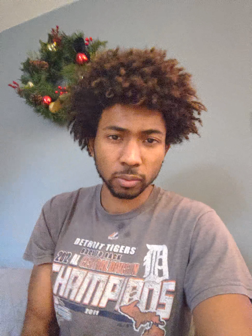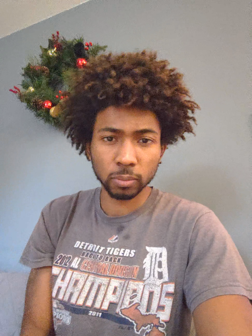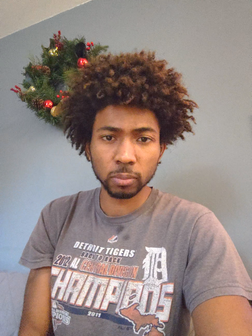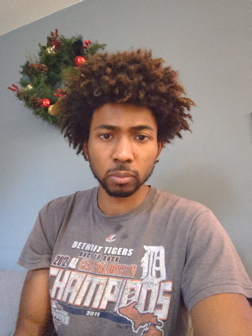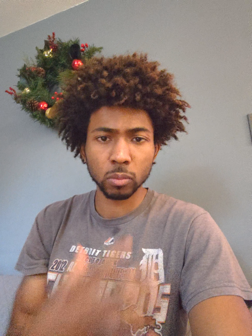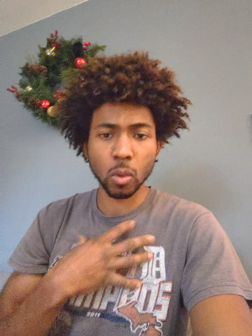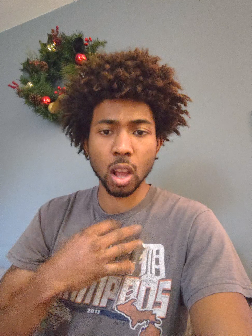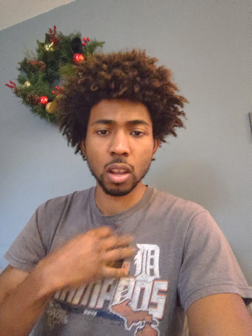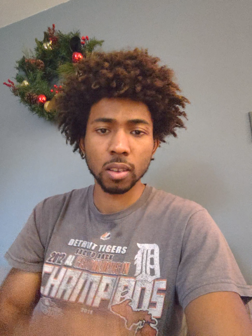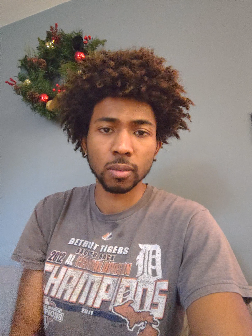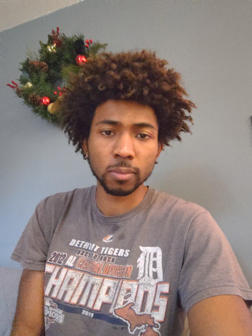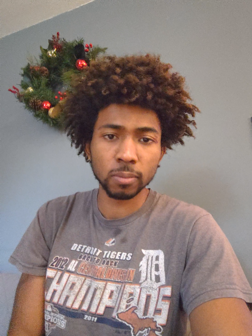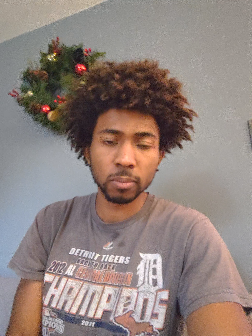white